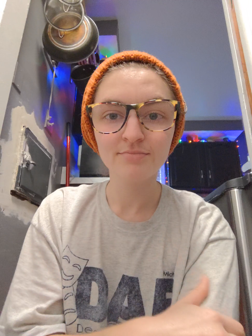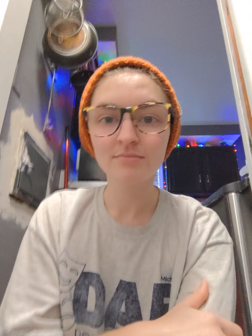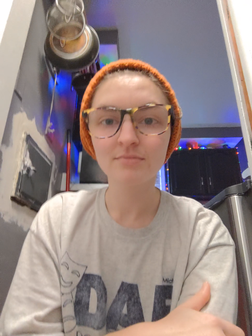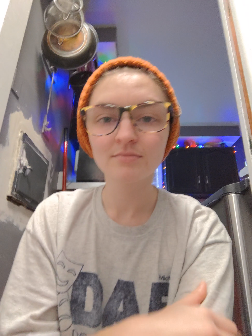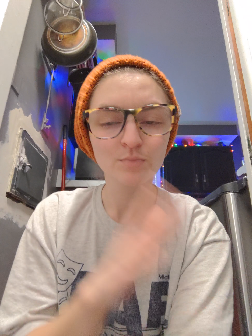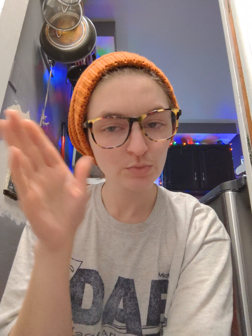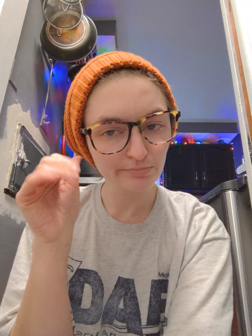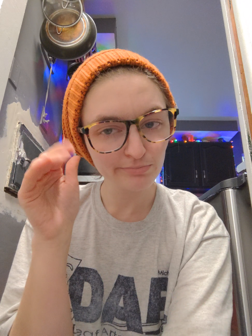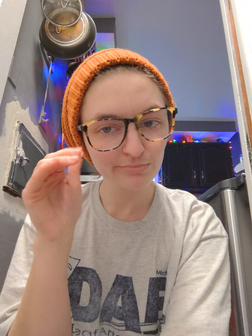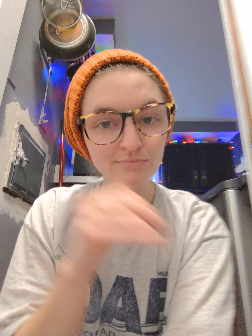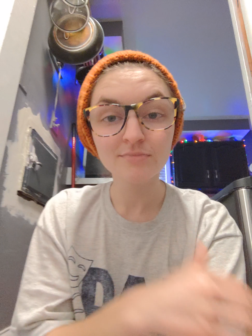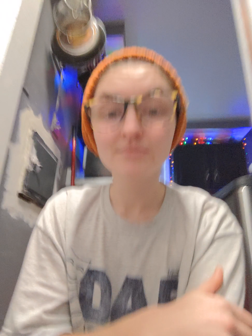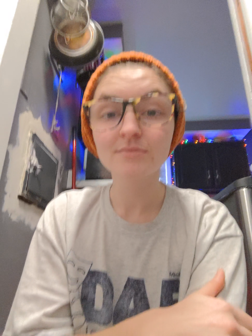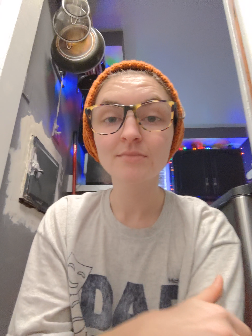donkey